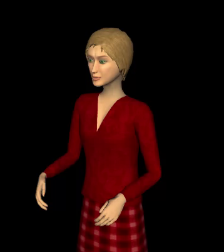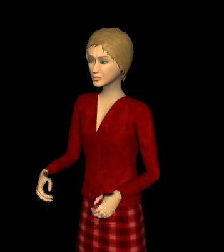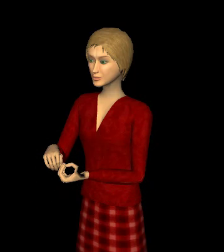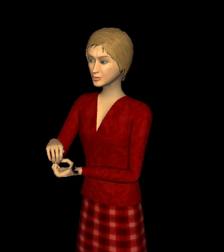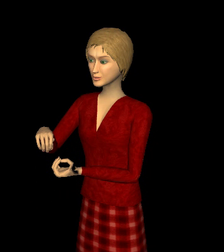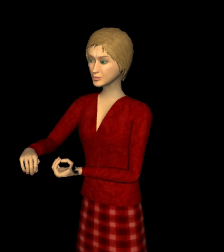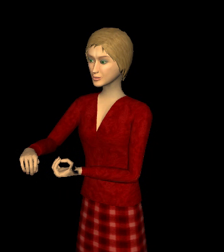مراسل